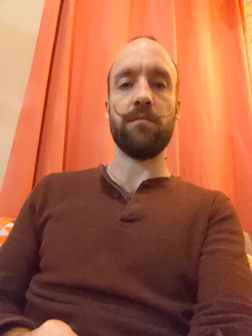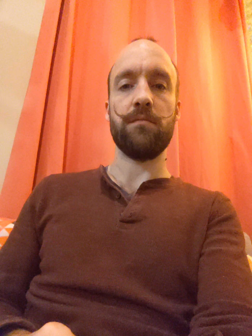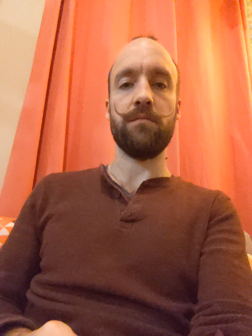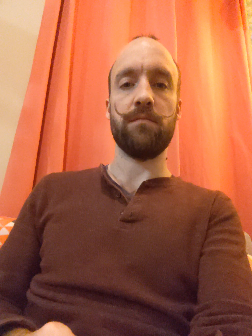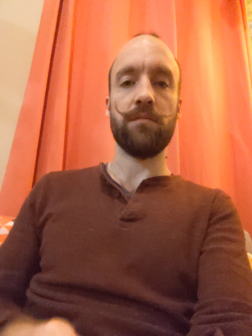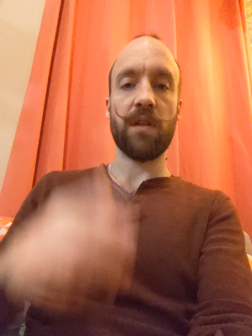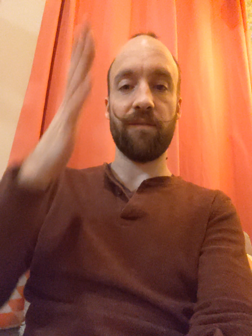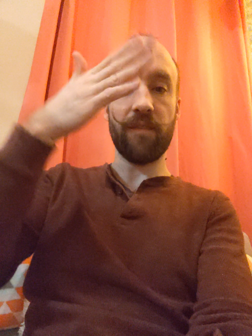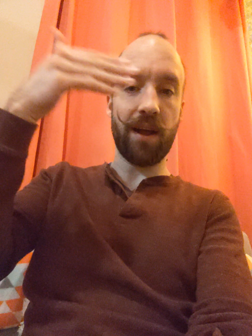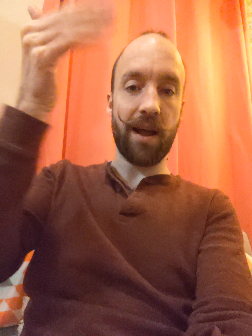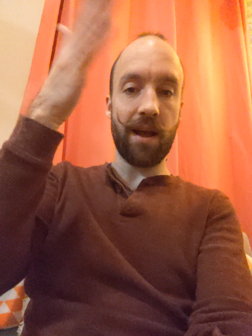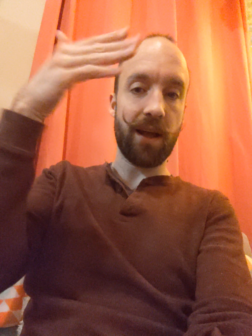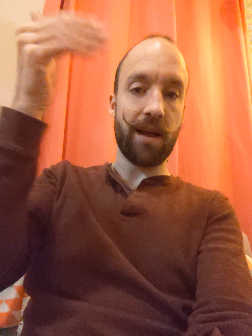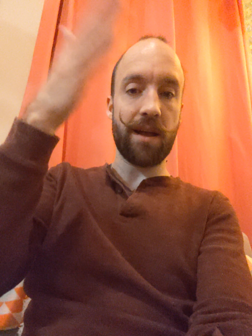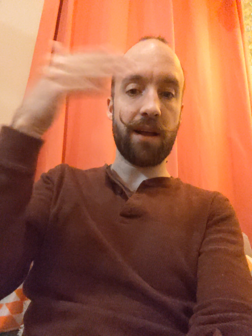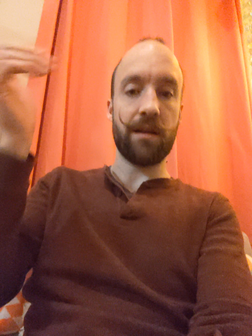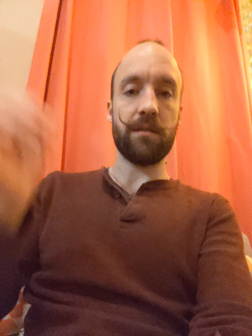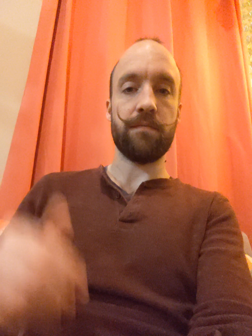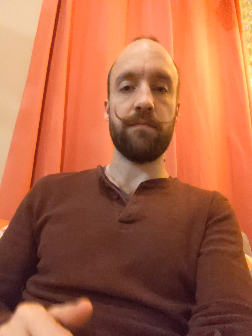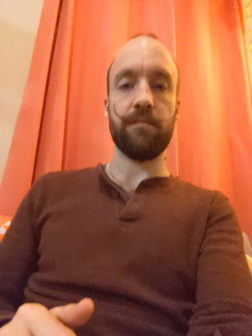flag